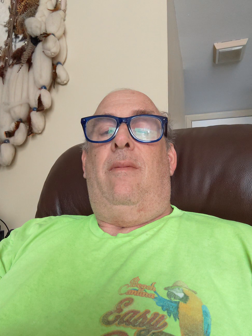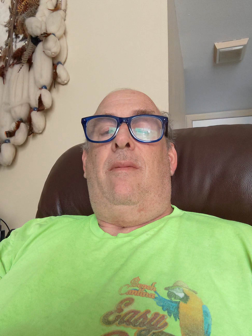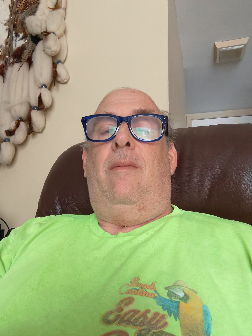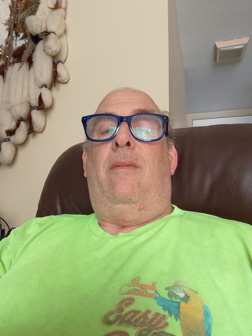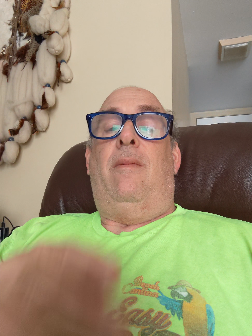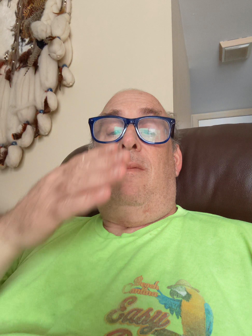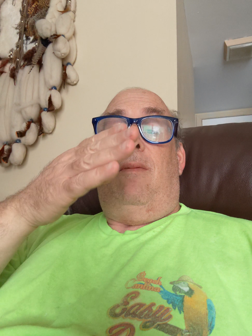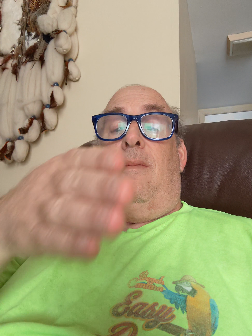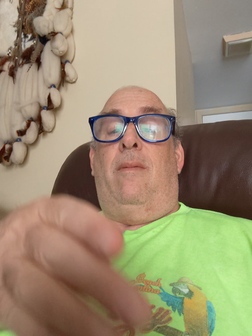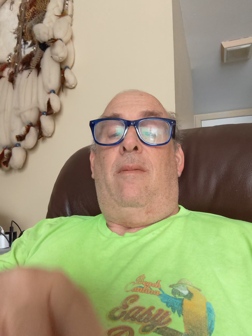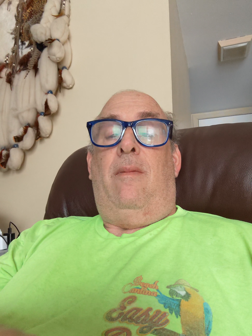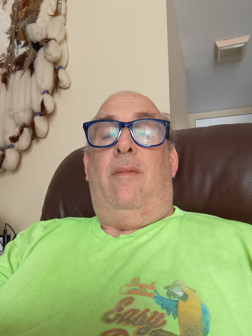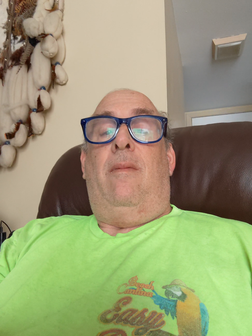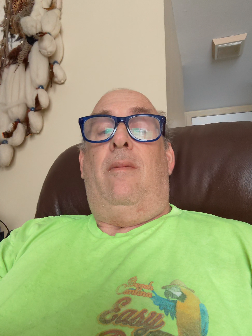after